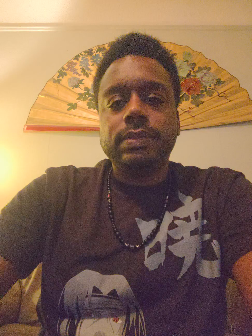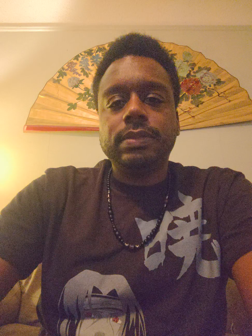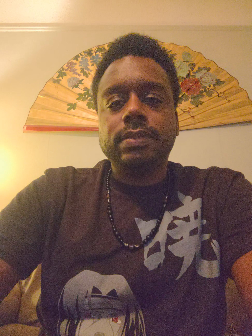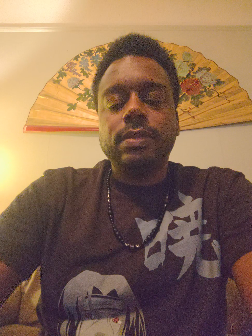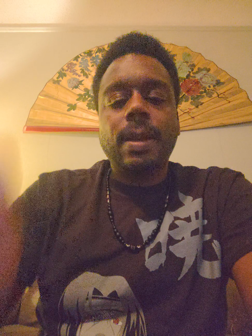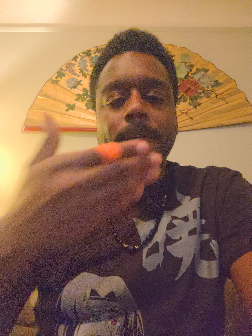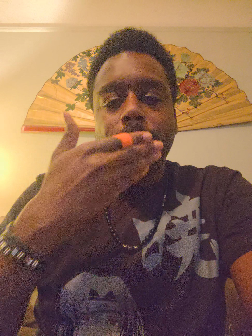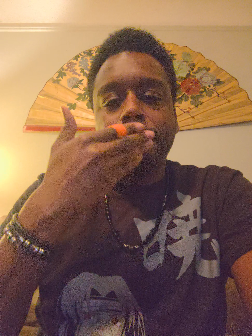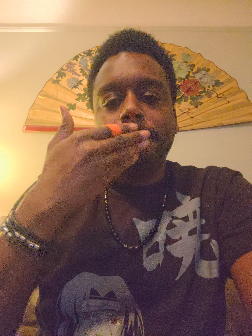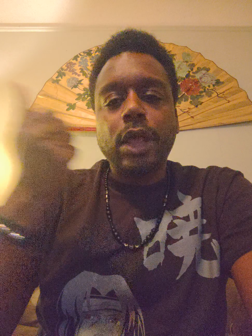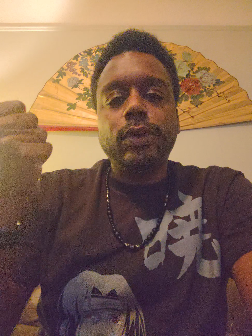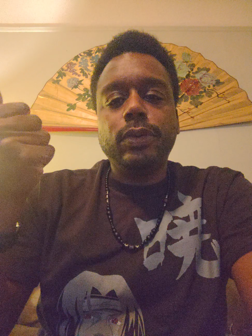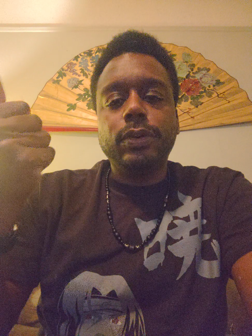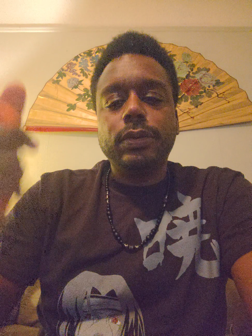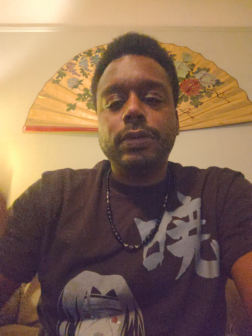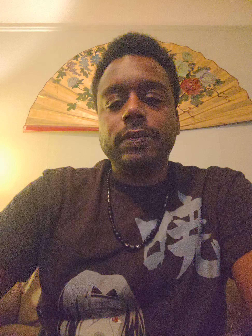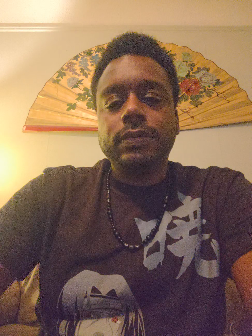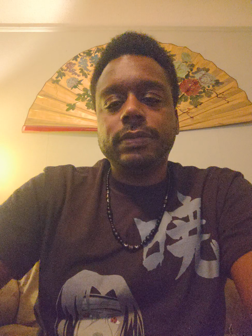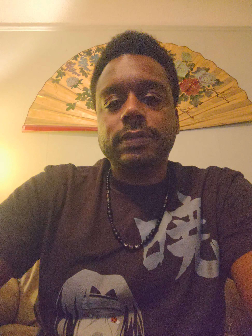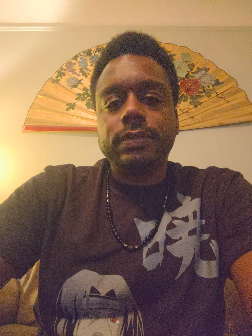better